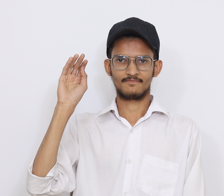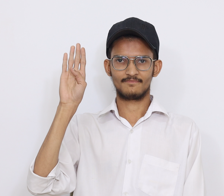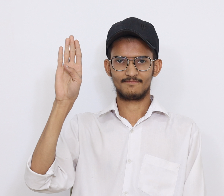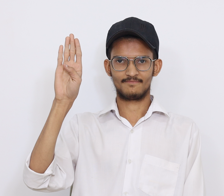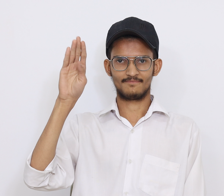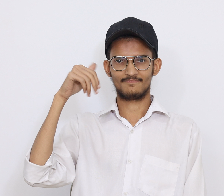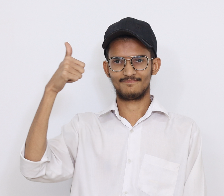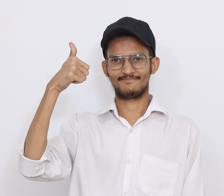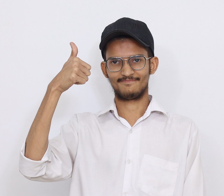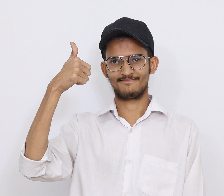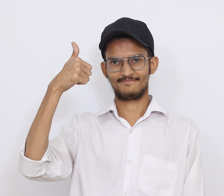best